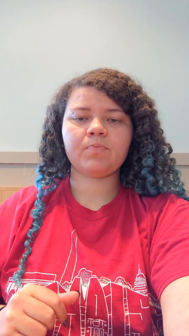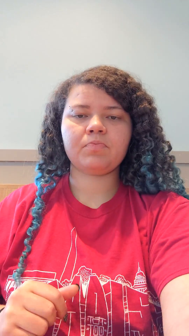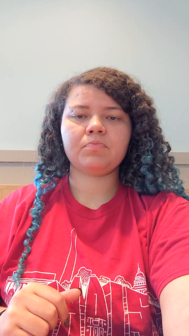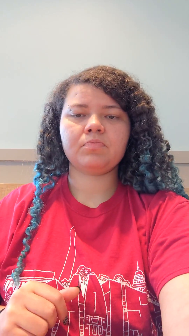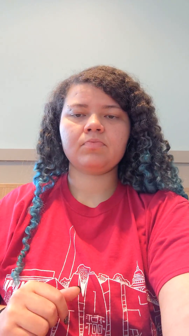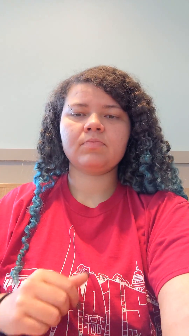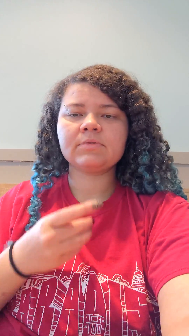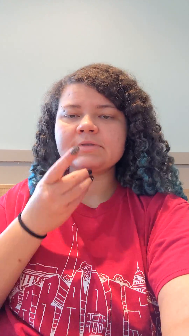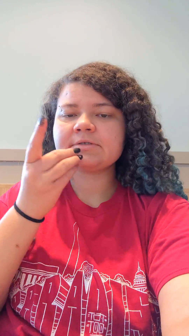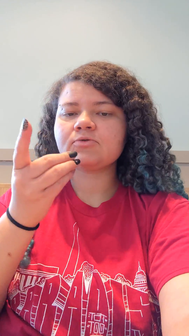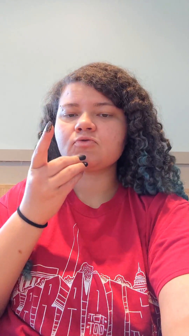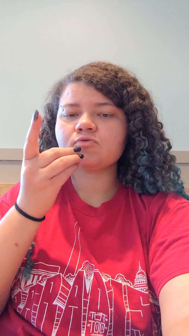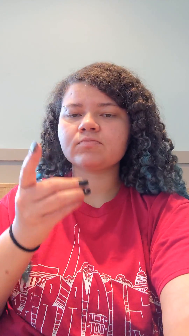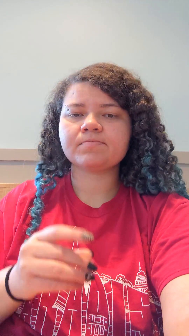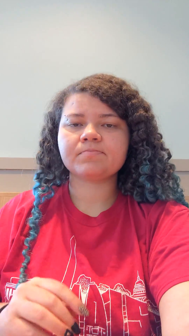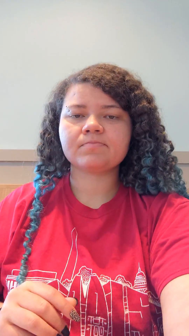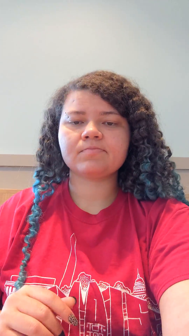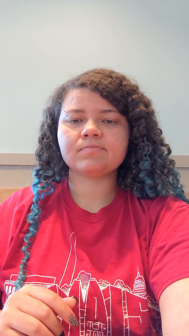dinner